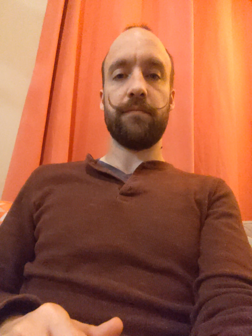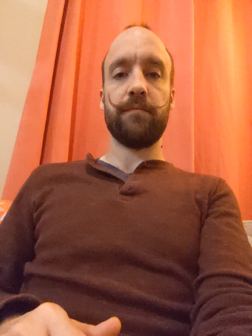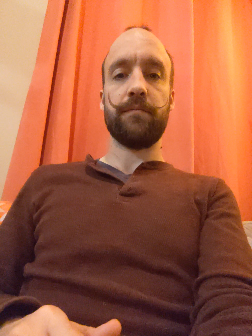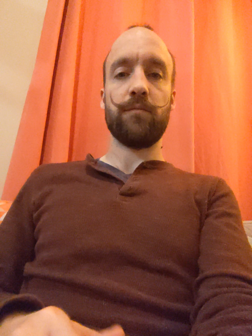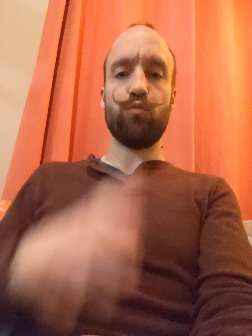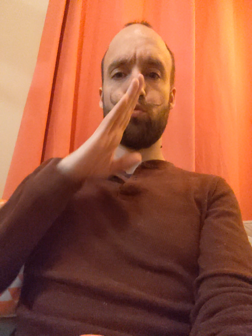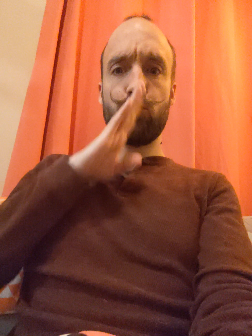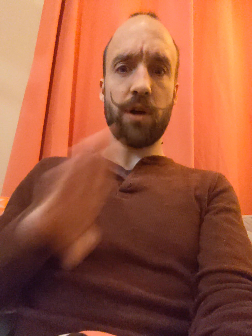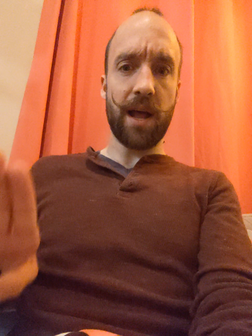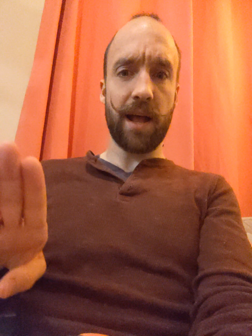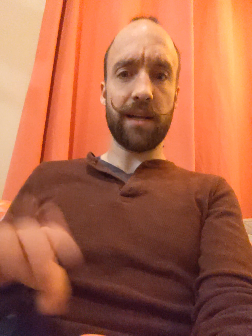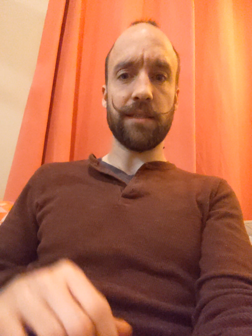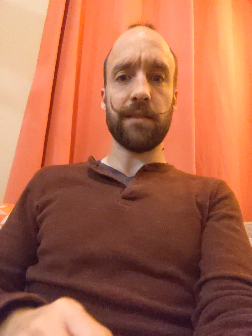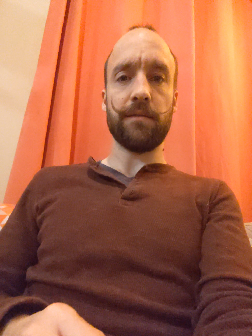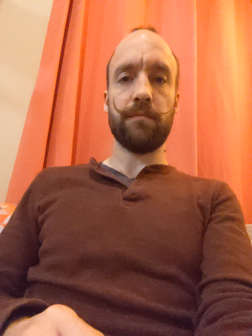quiet